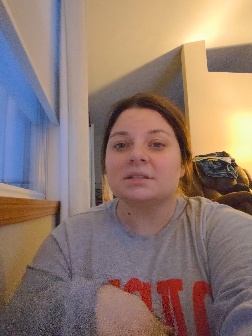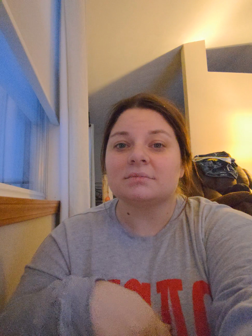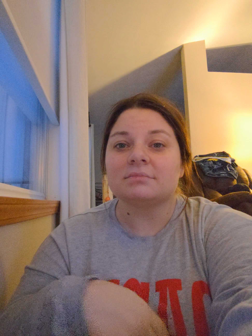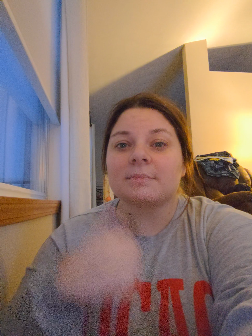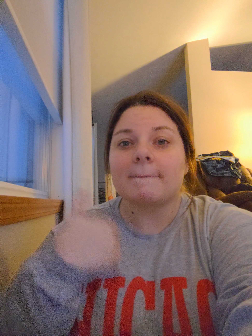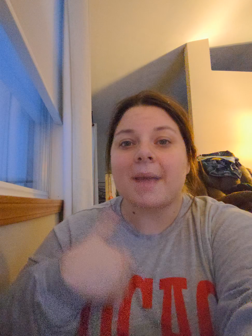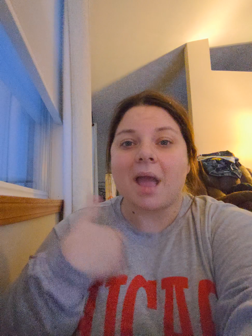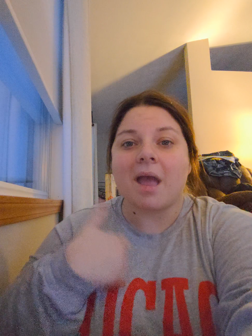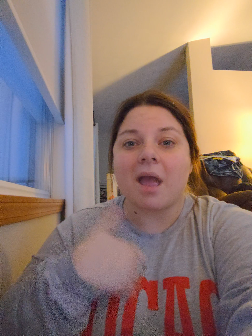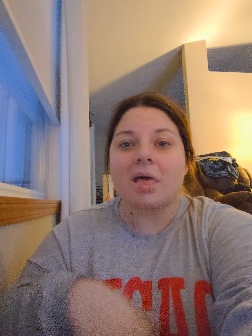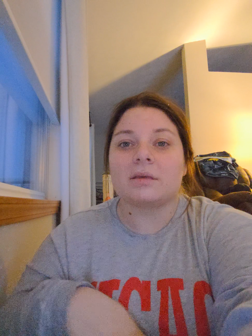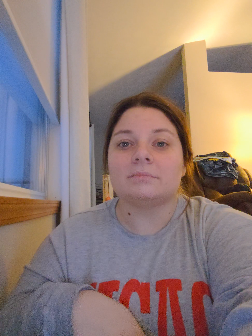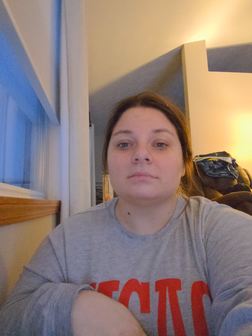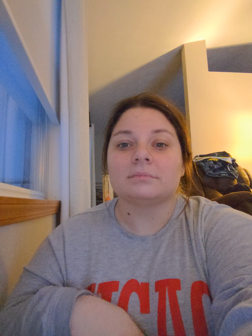bath